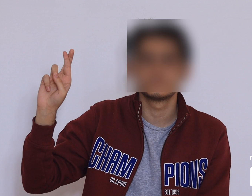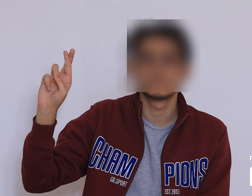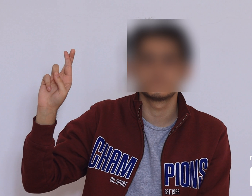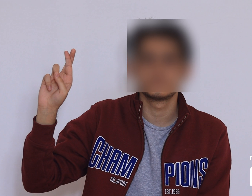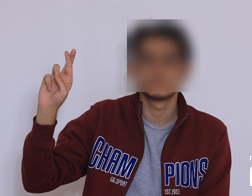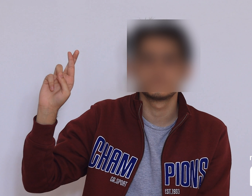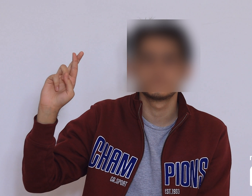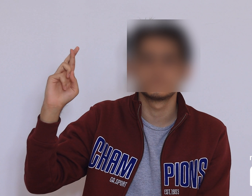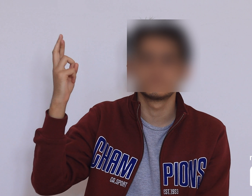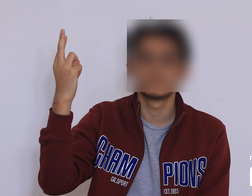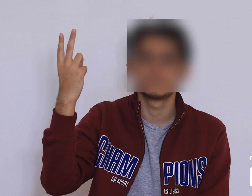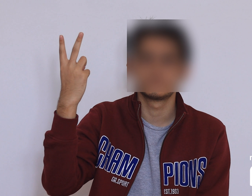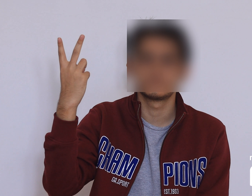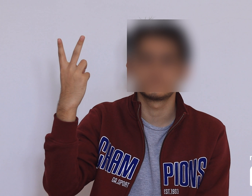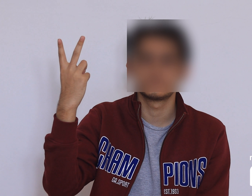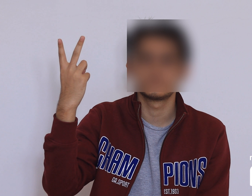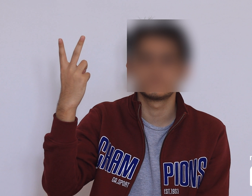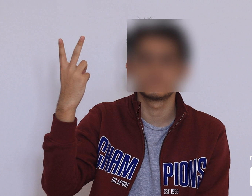ڑ